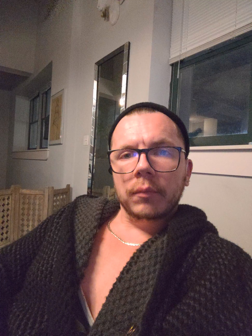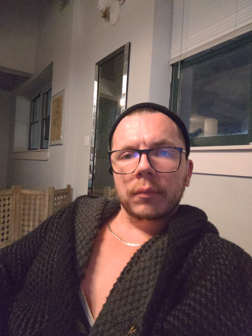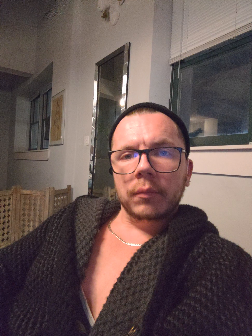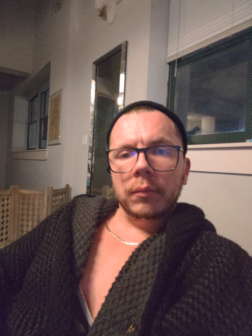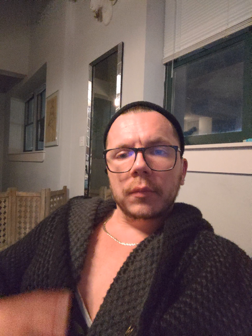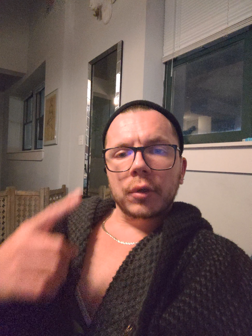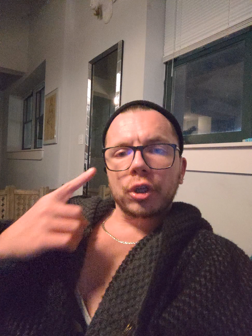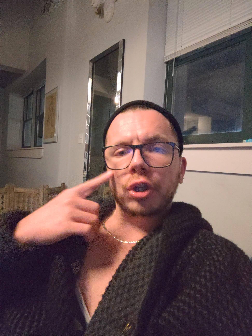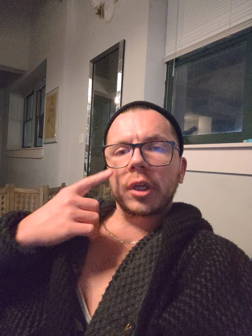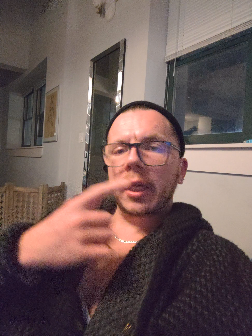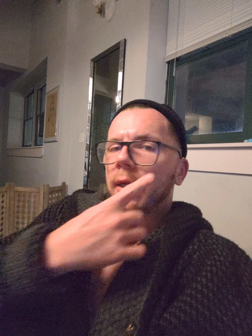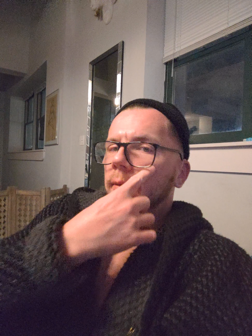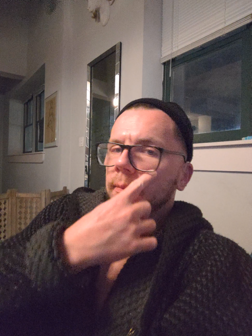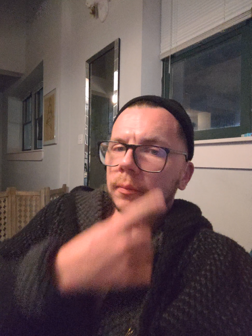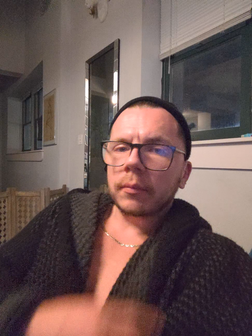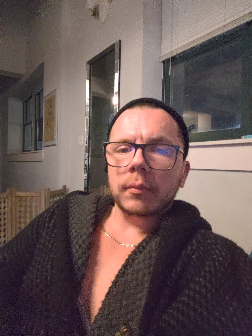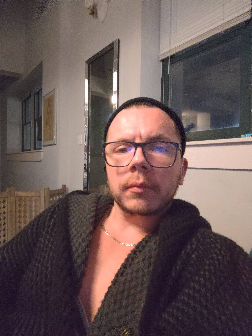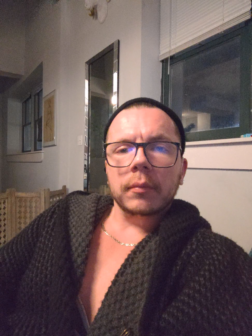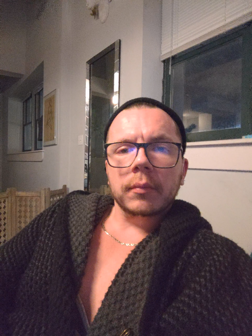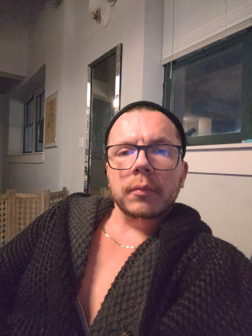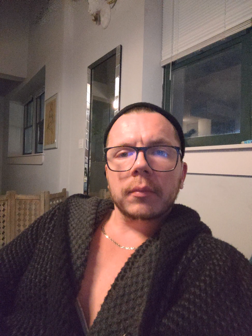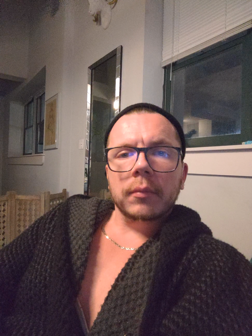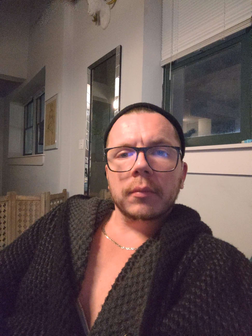cheek